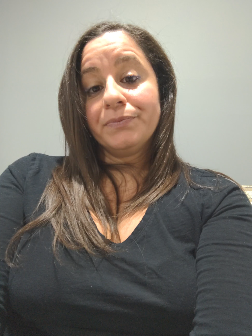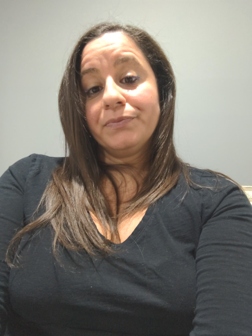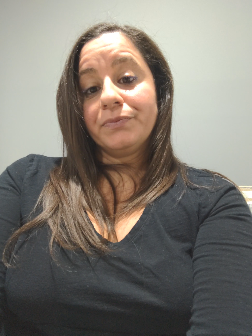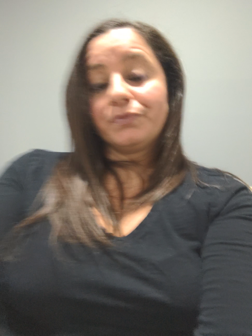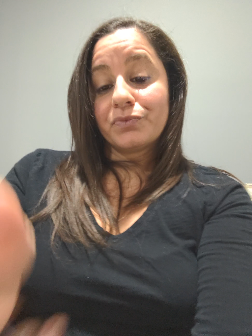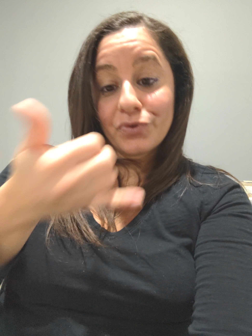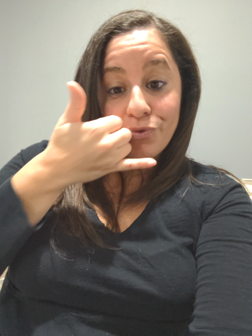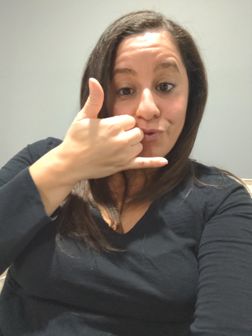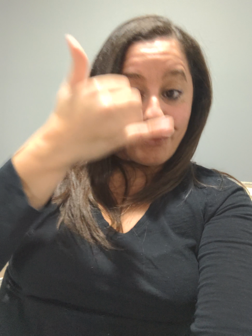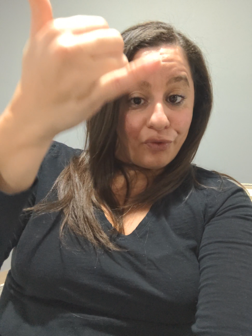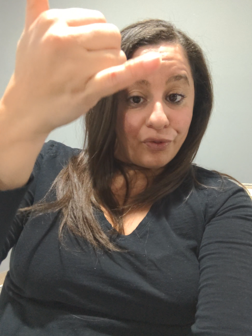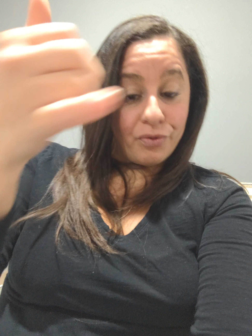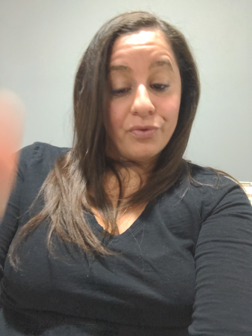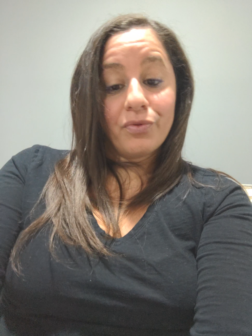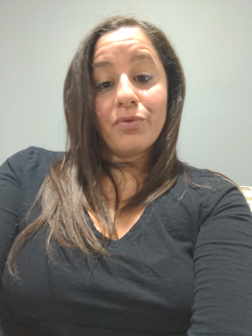call on the phone